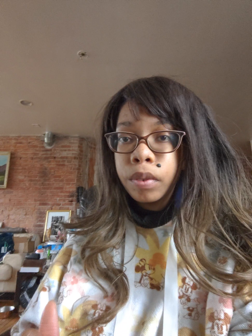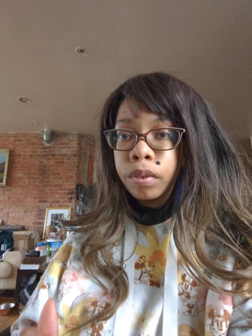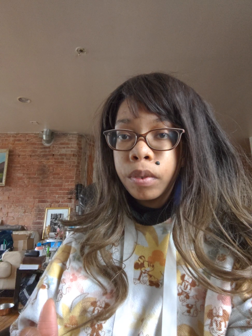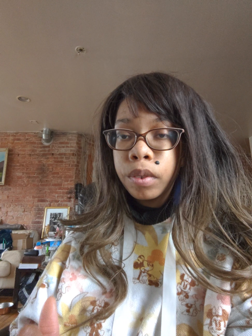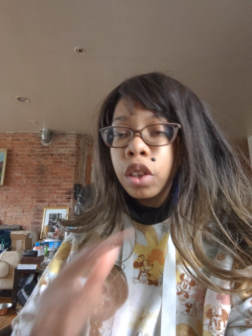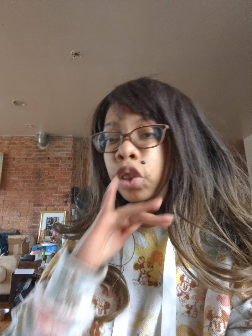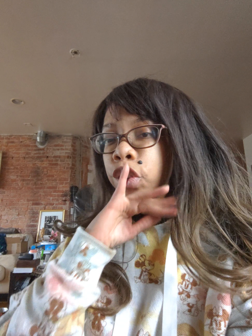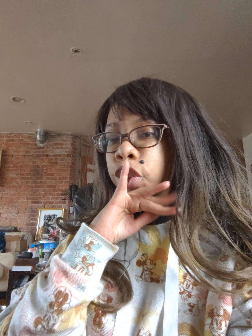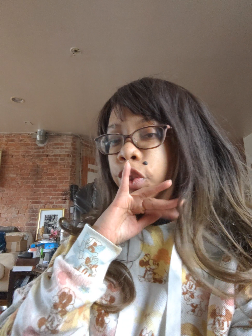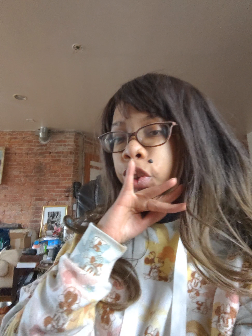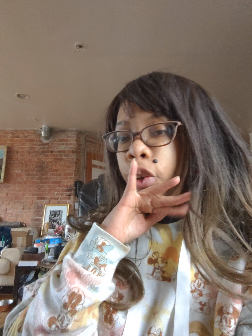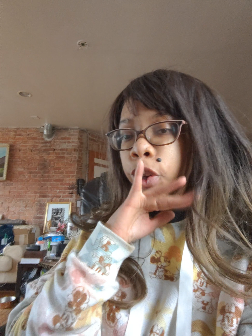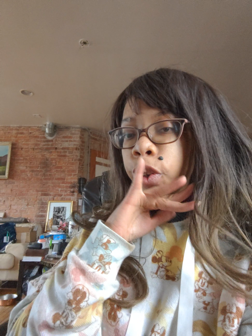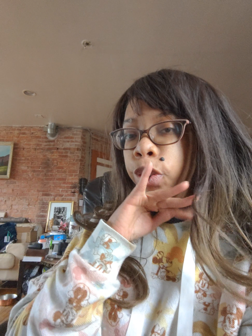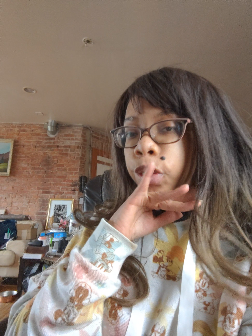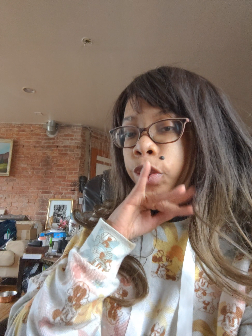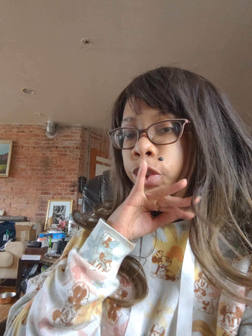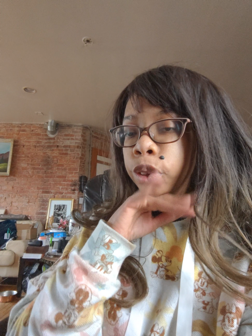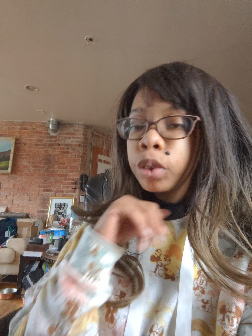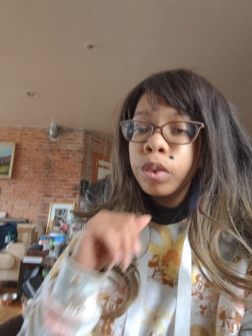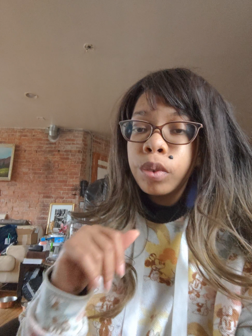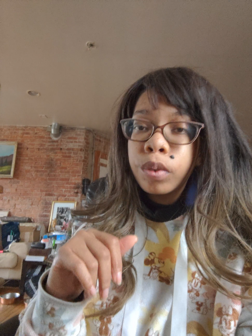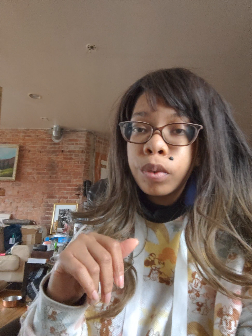dirty